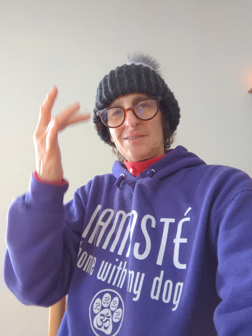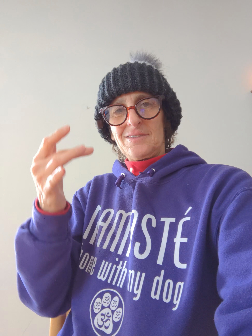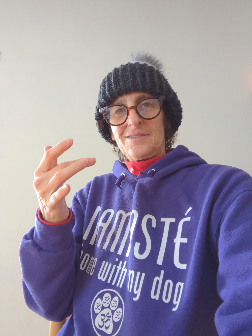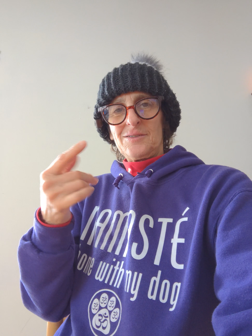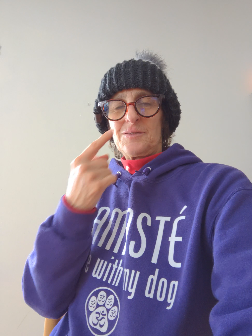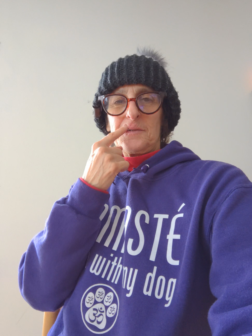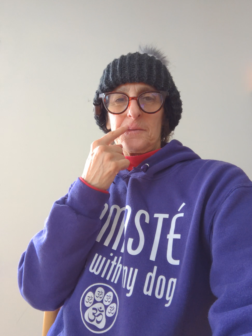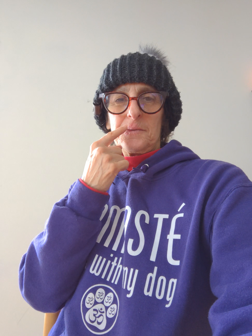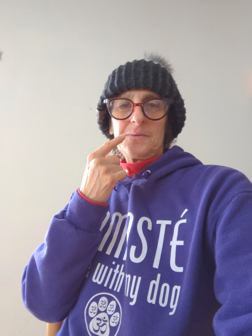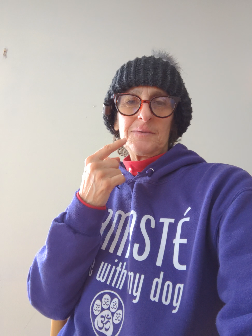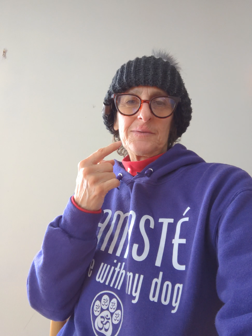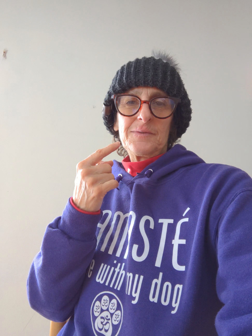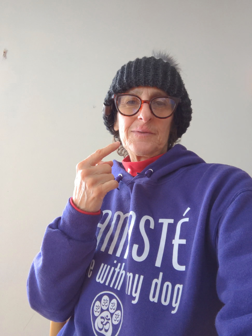tooth